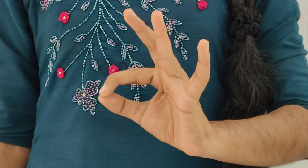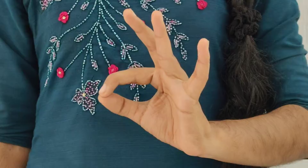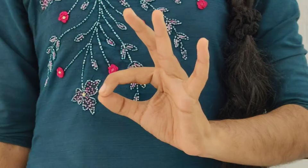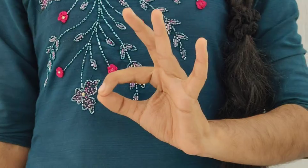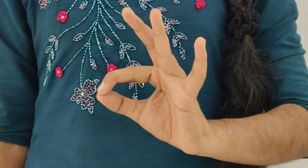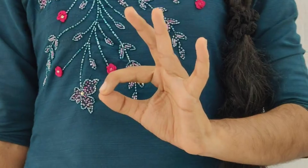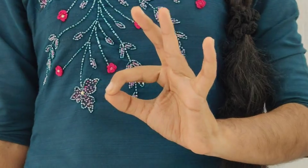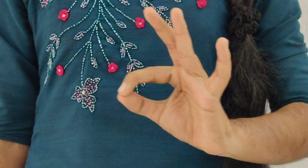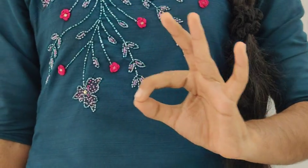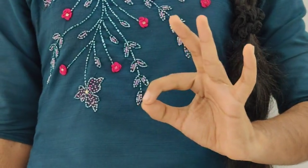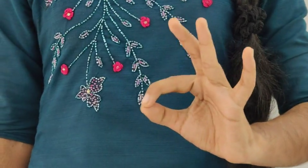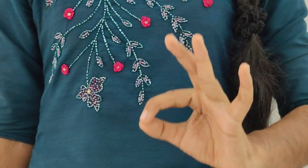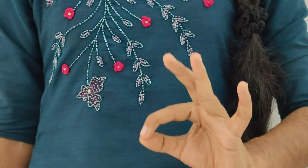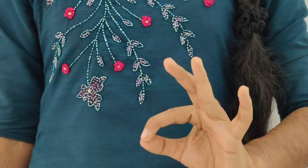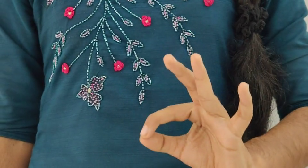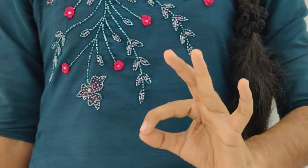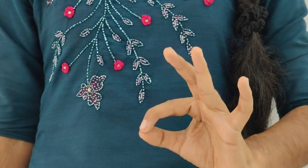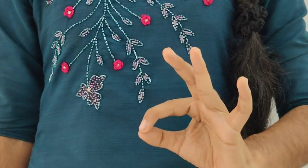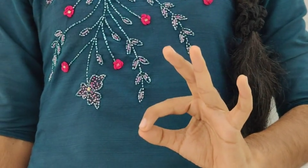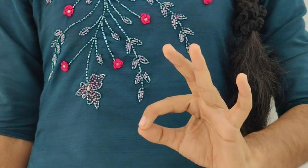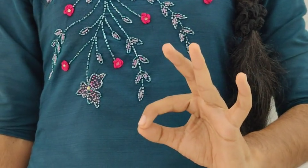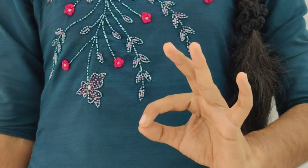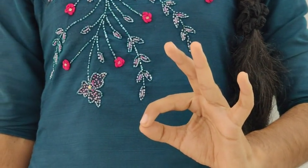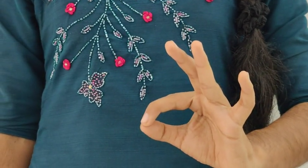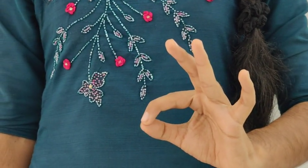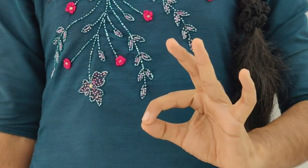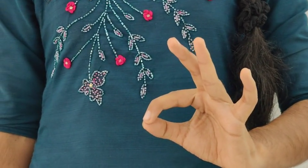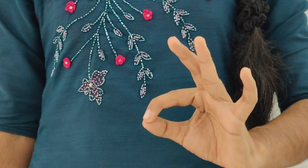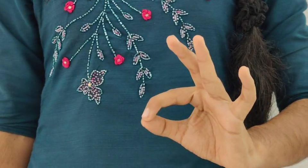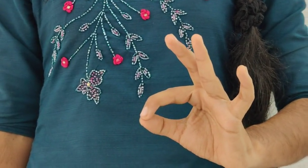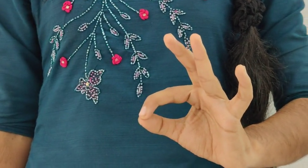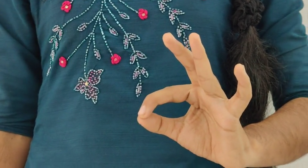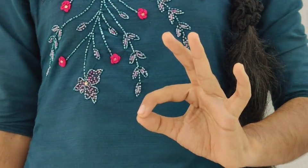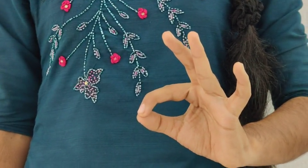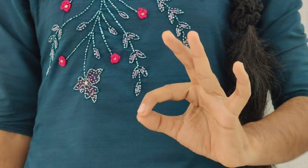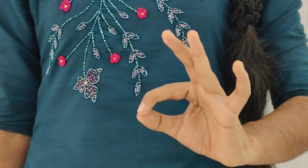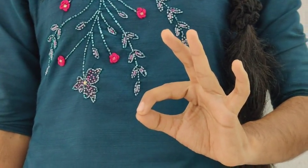ഔ